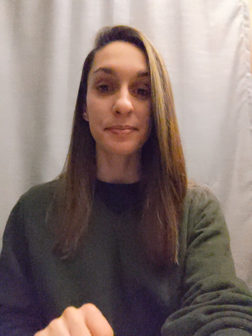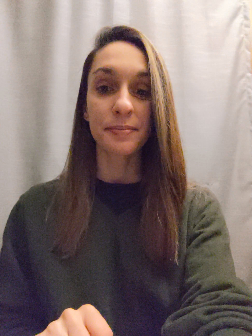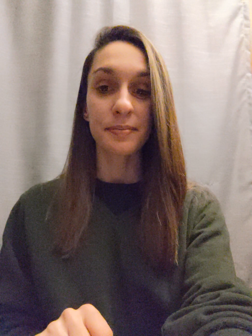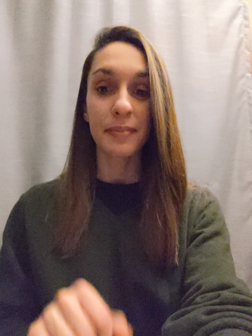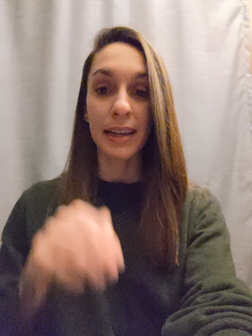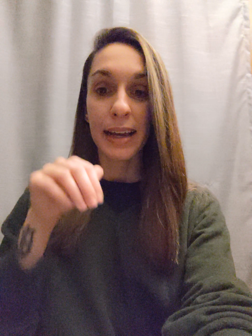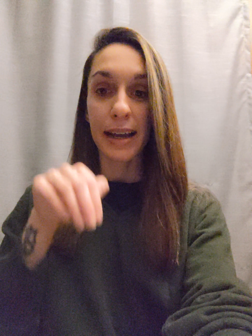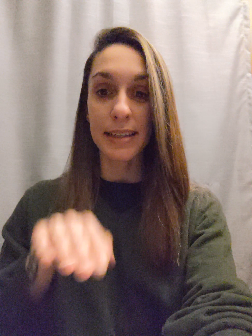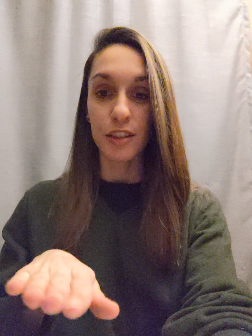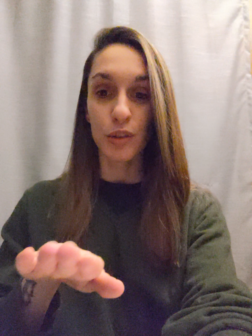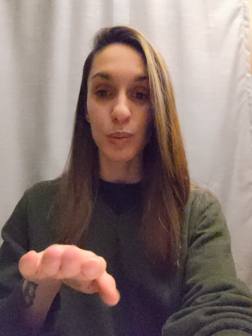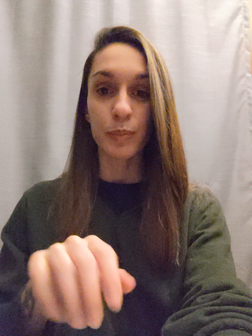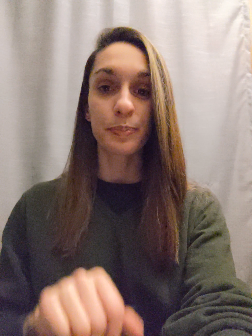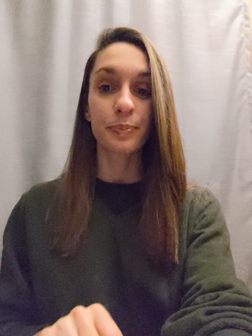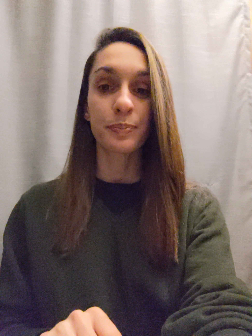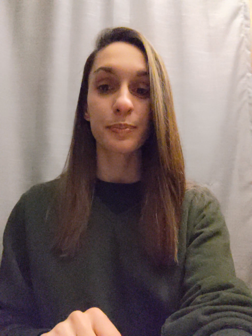into